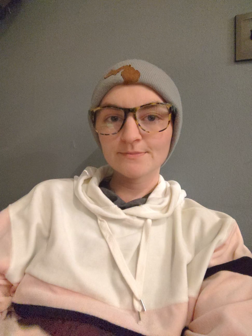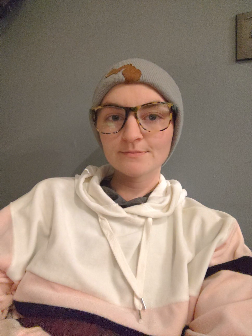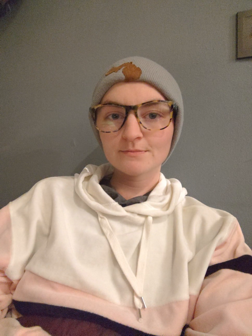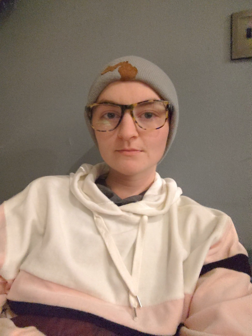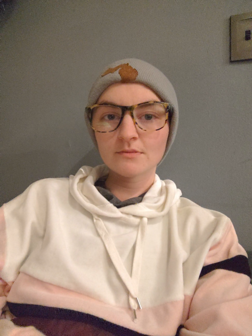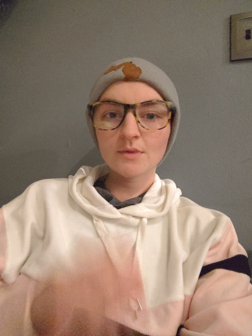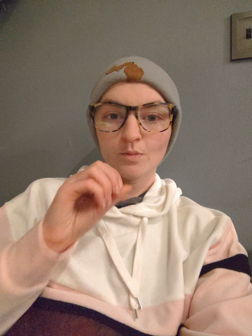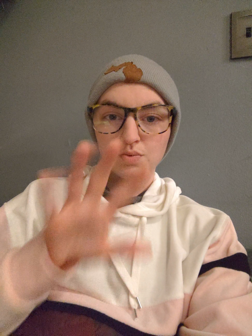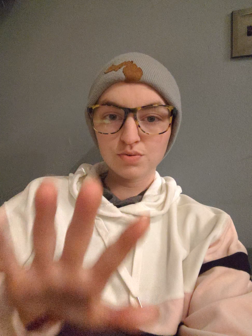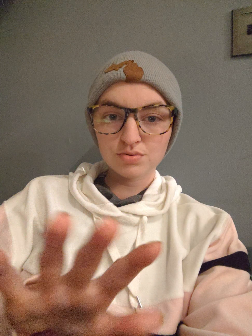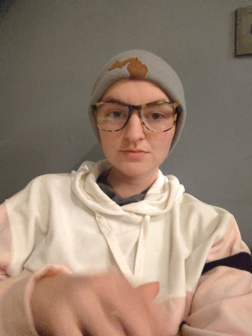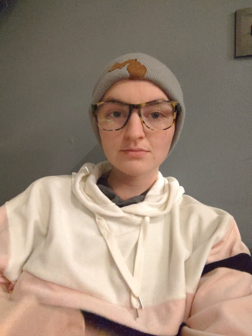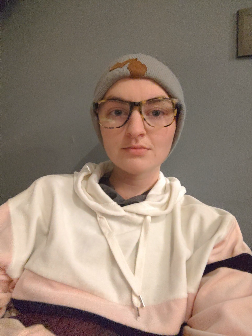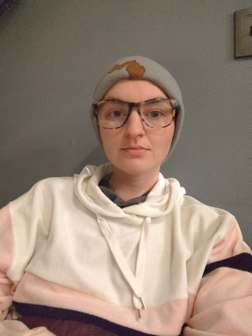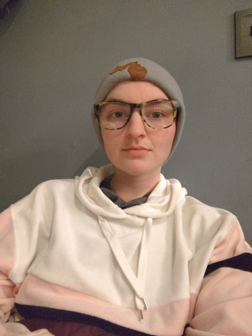blow